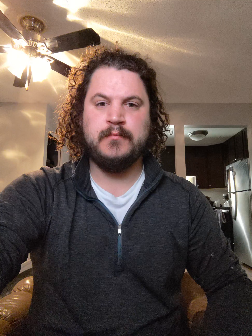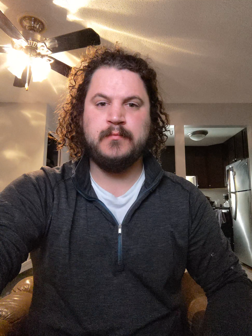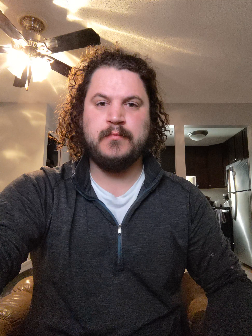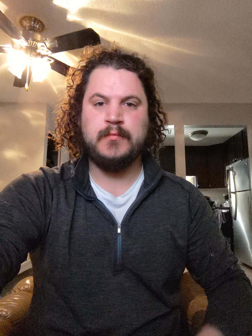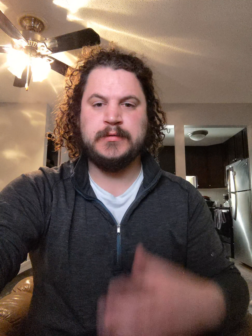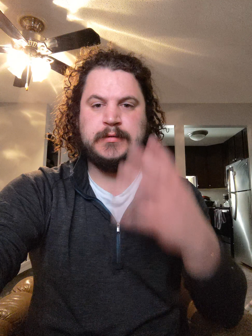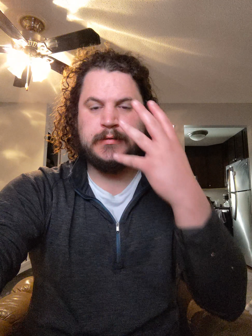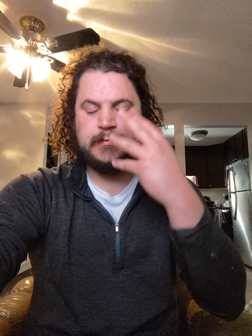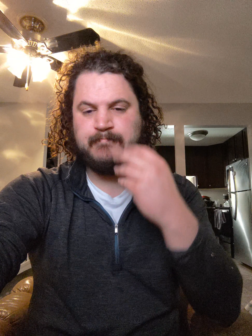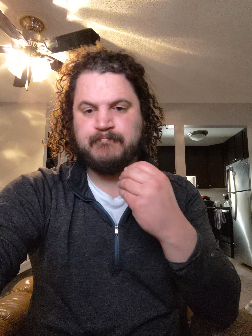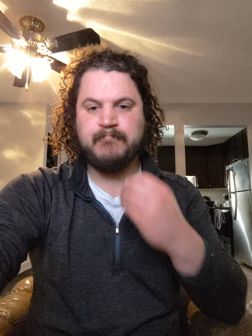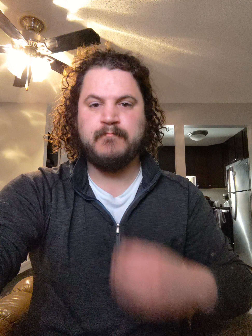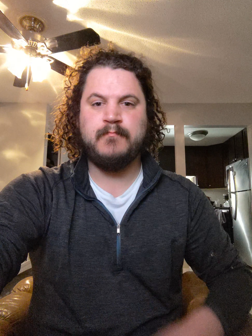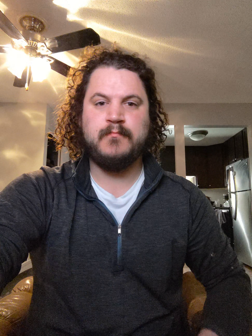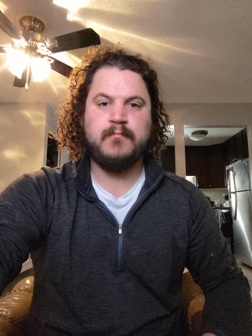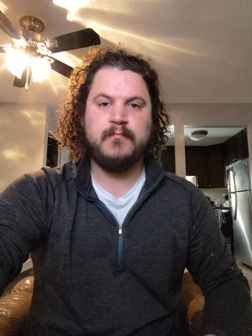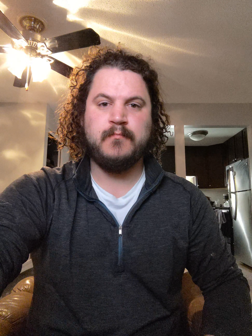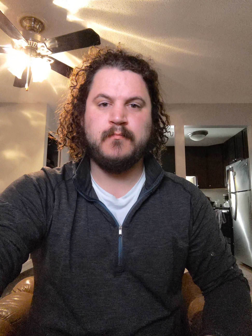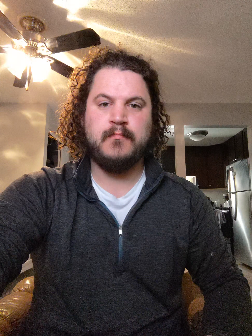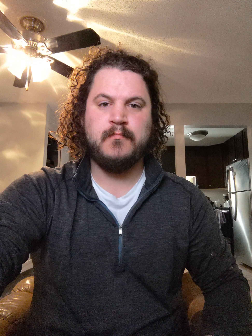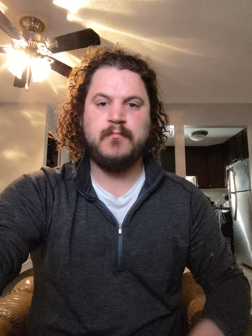sleep